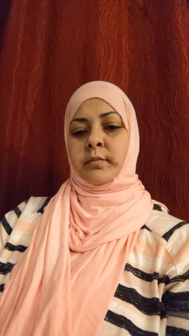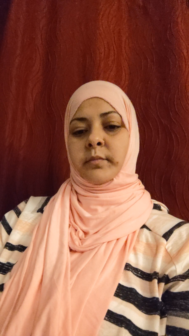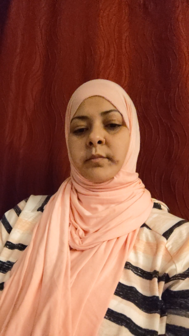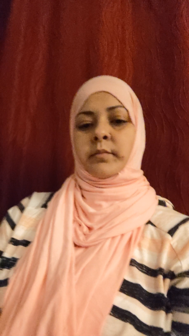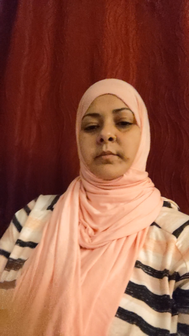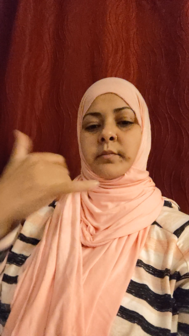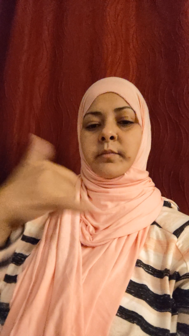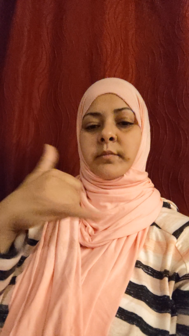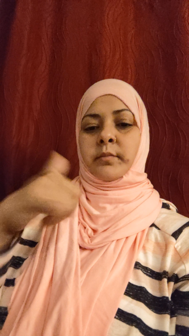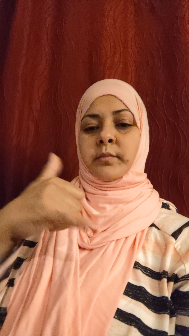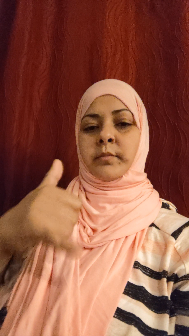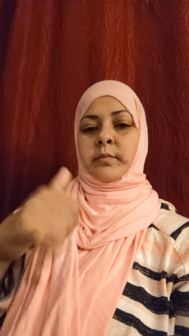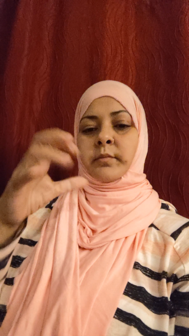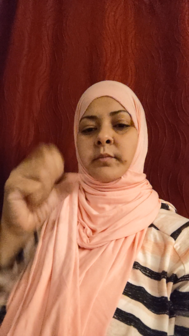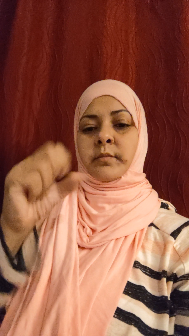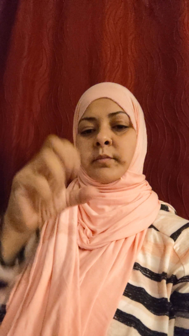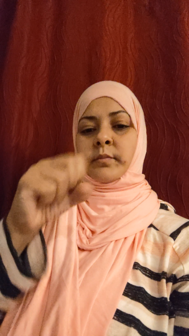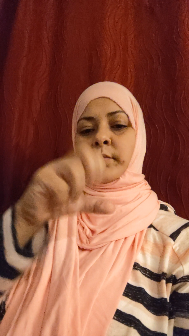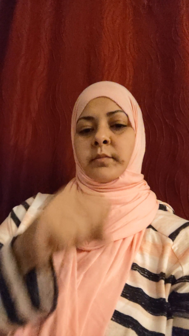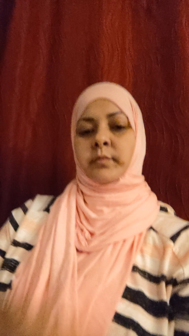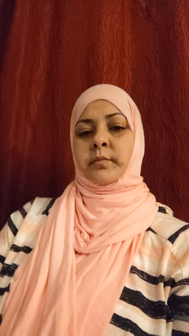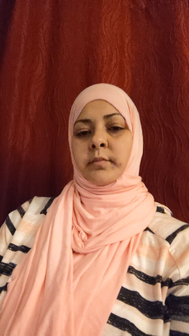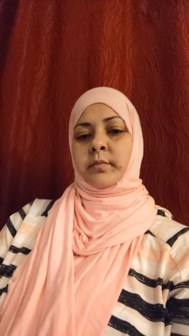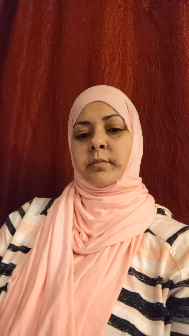play dough